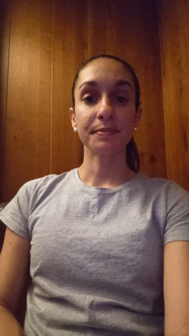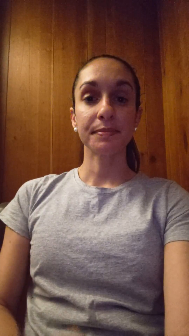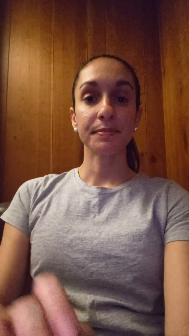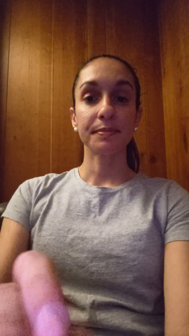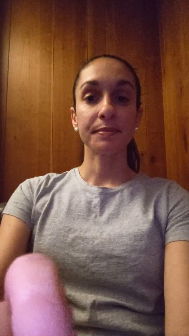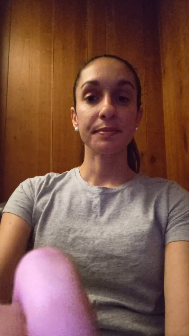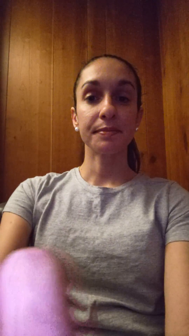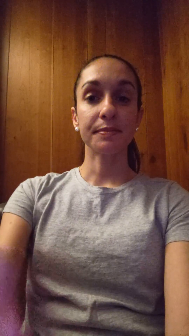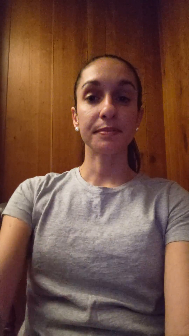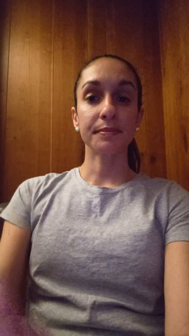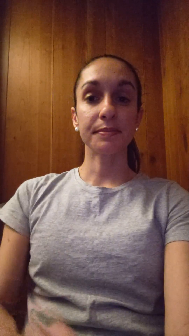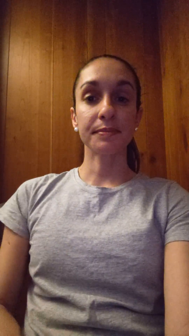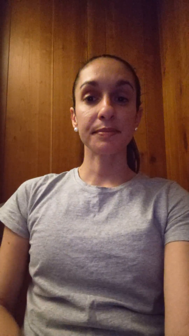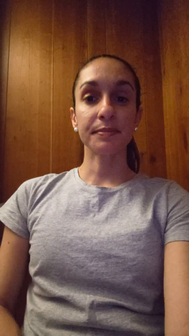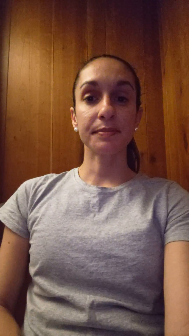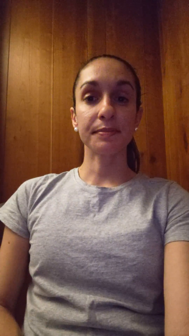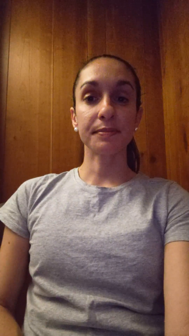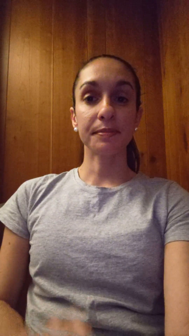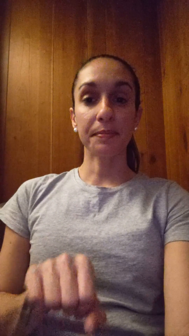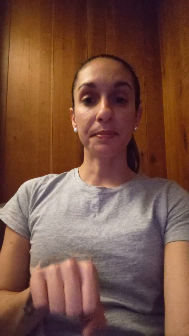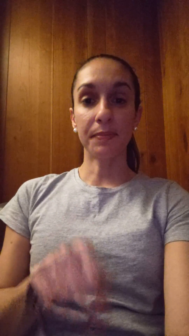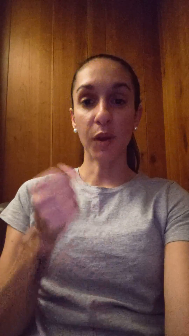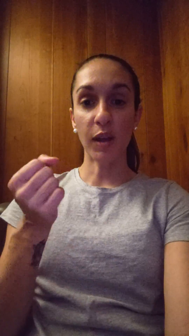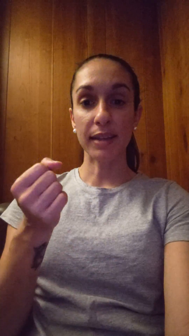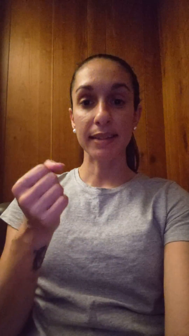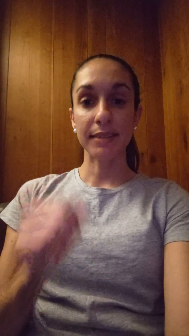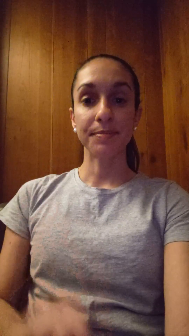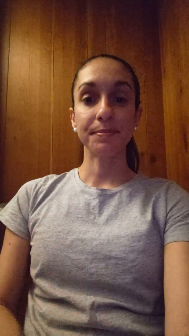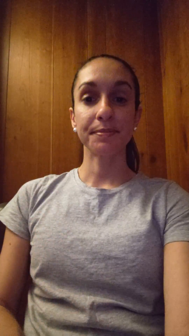broken